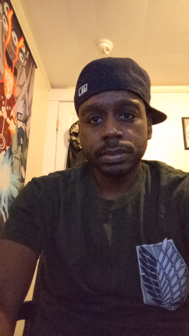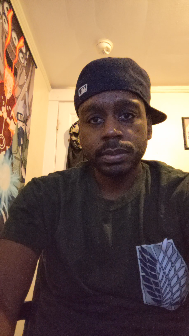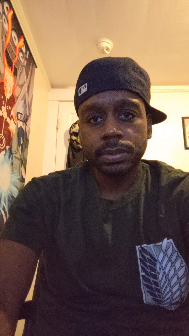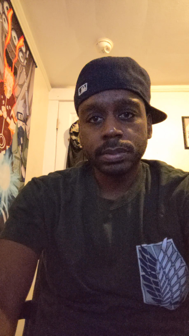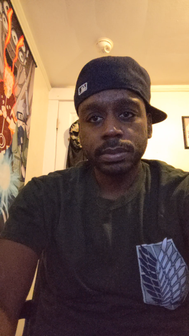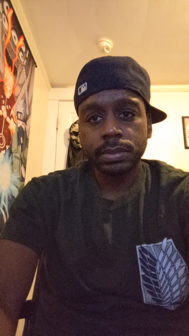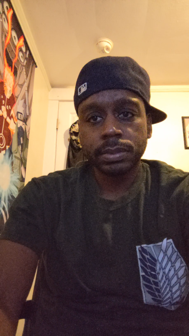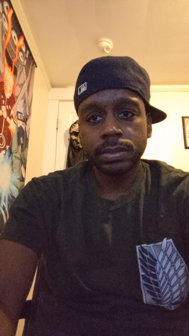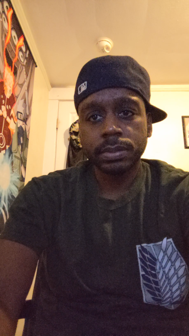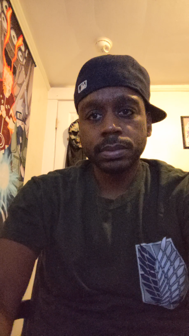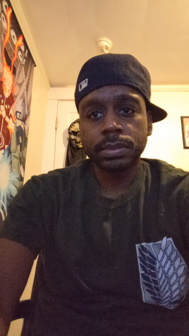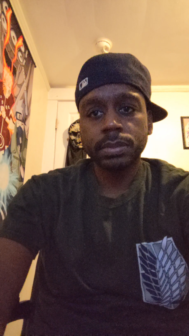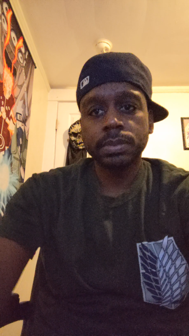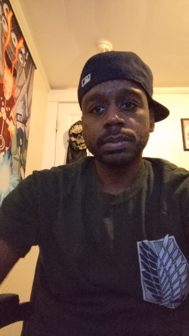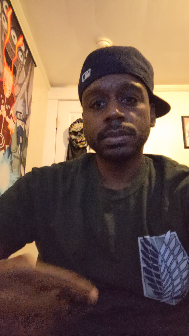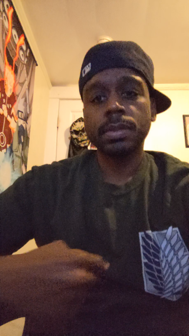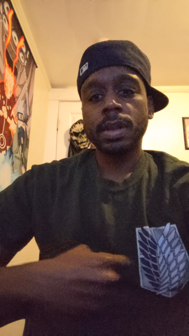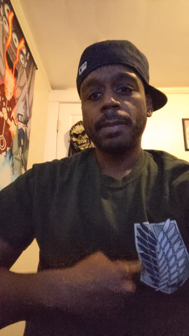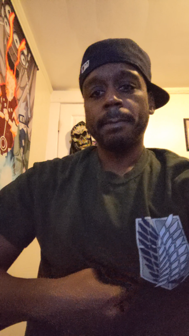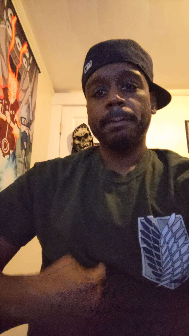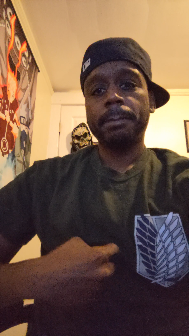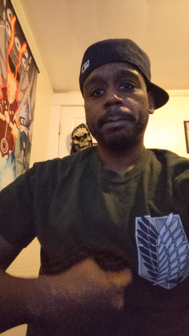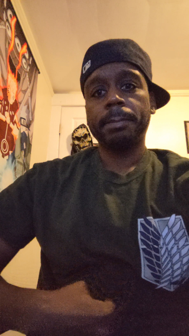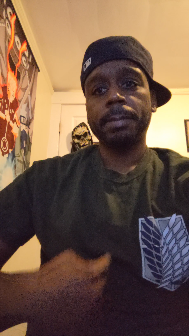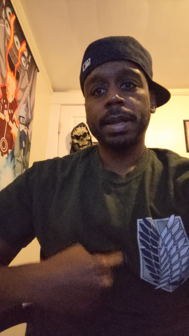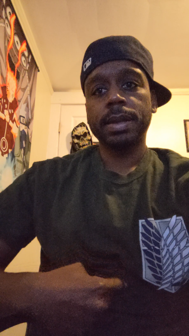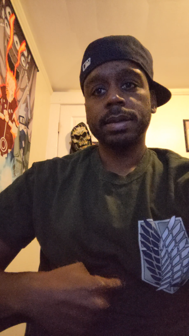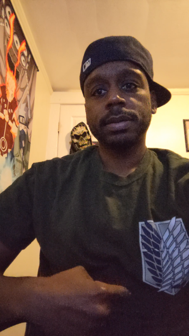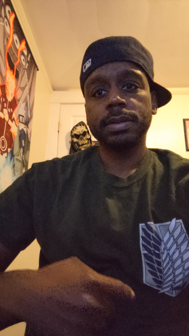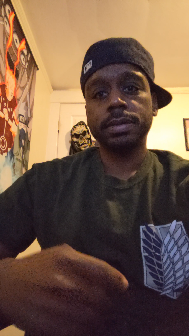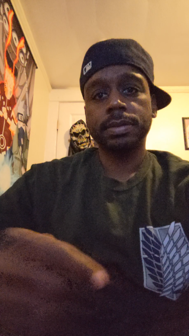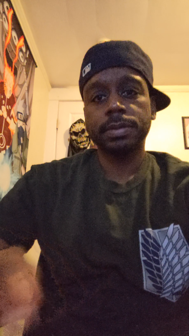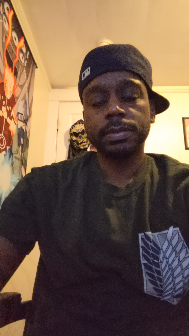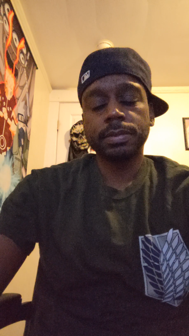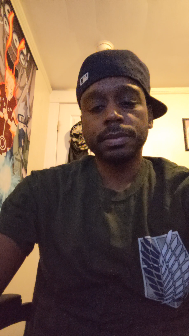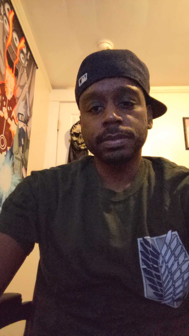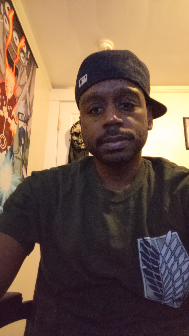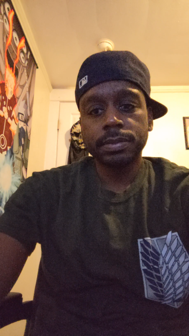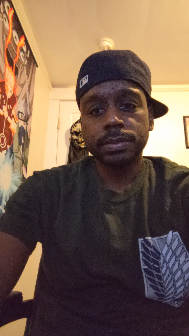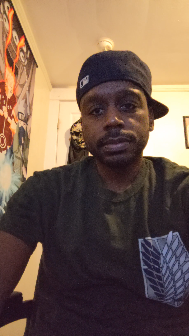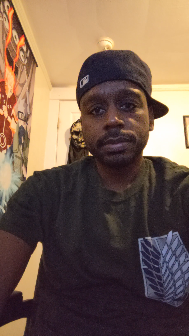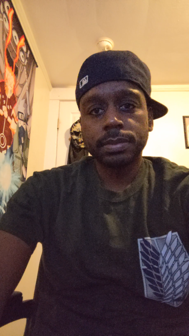belly button